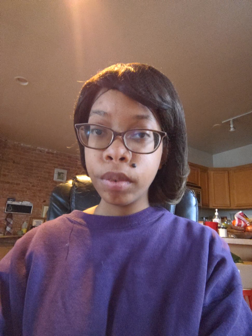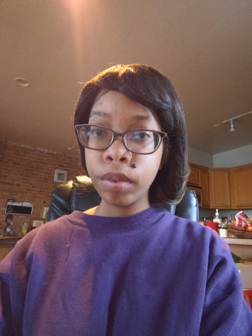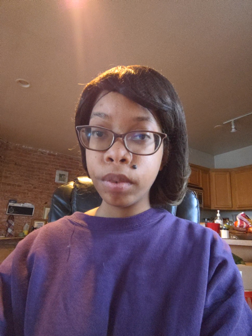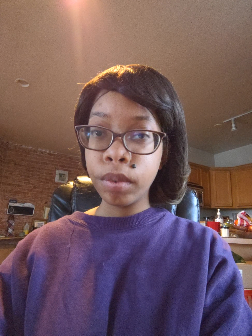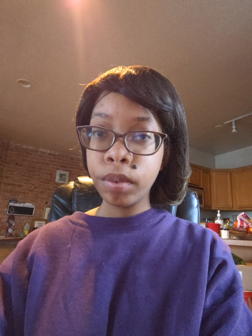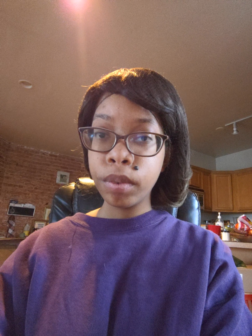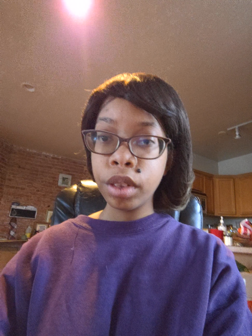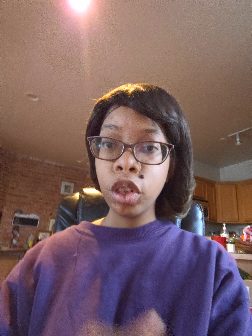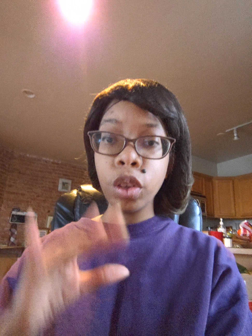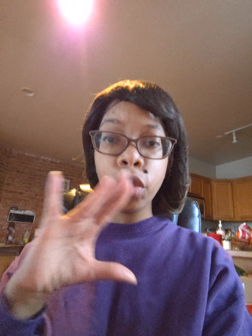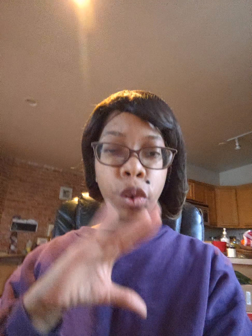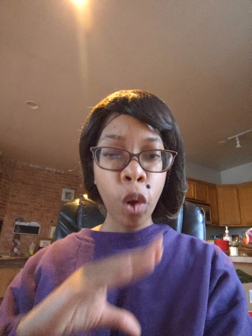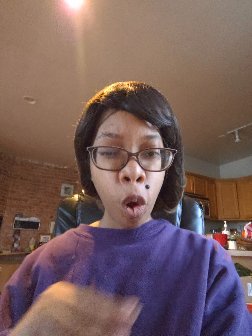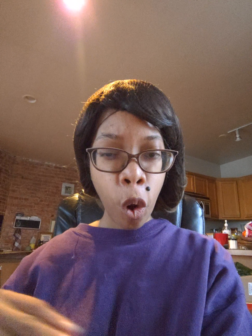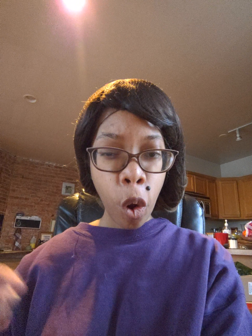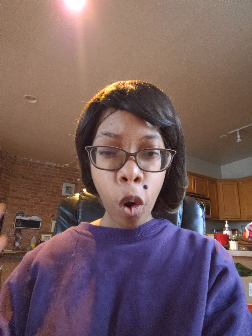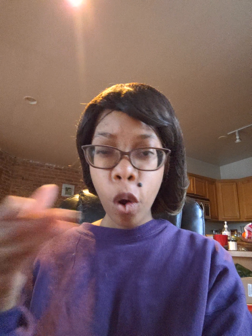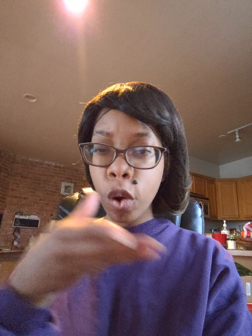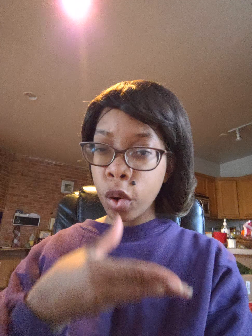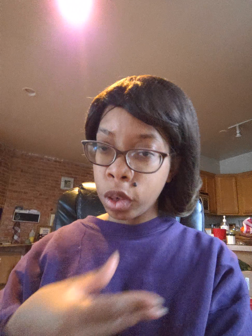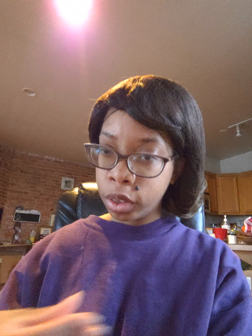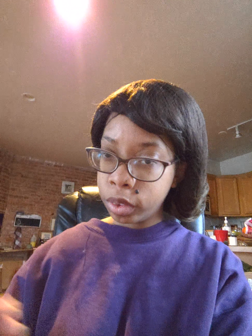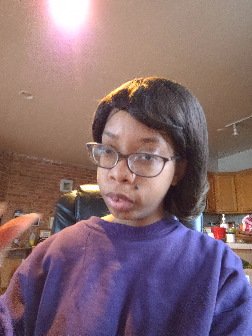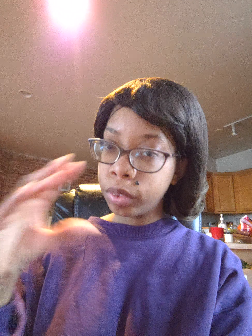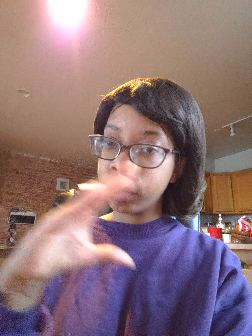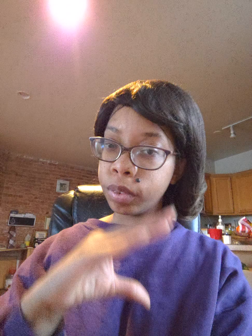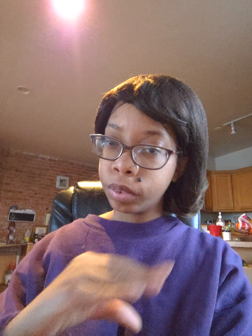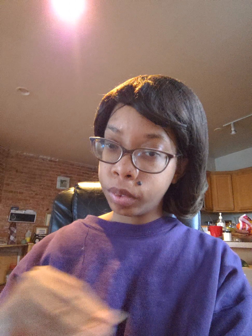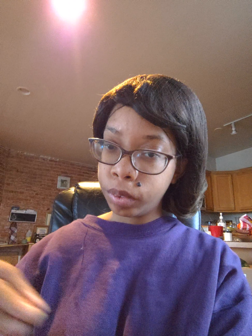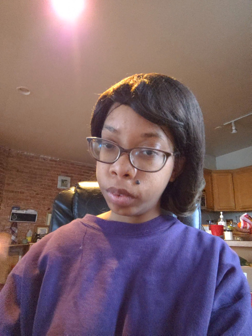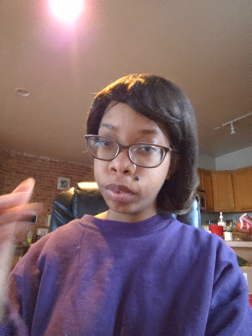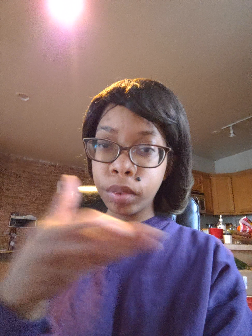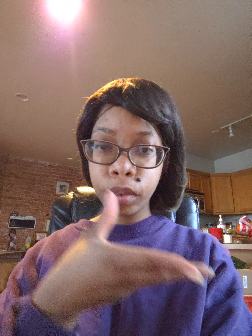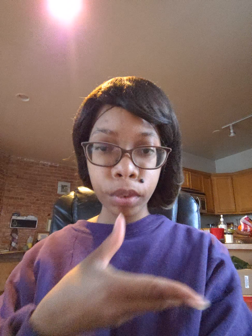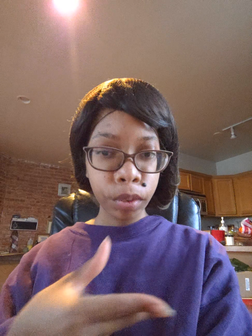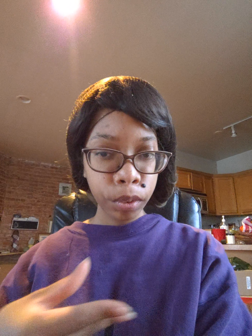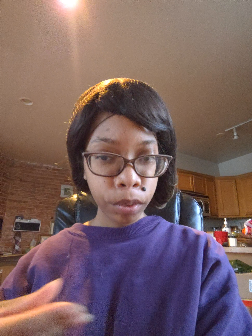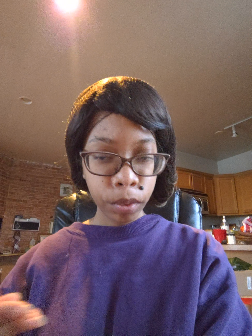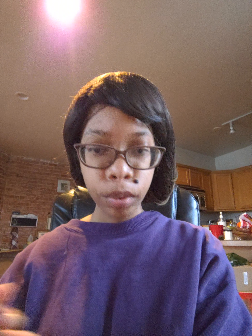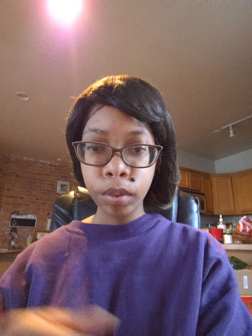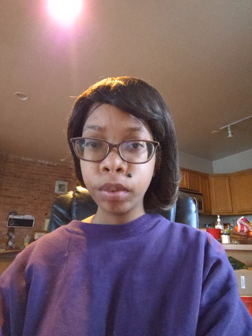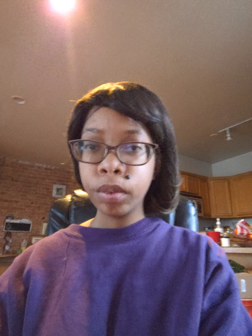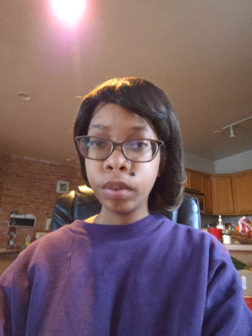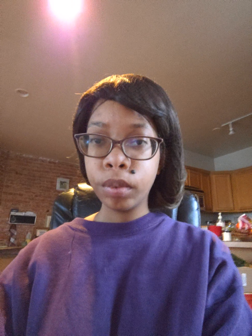story